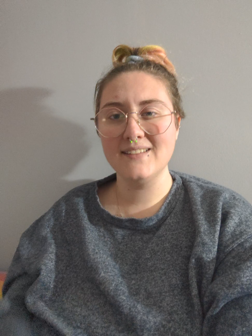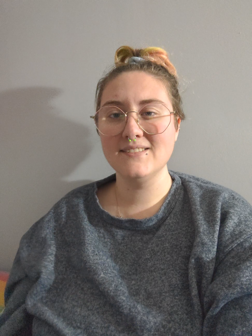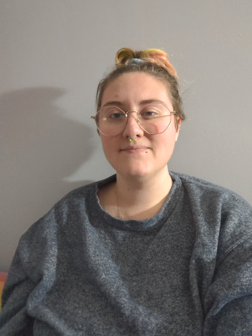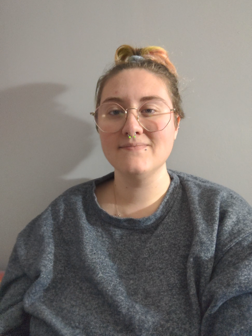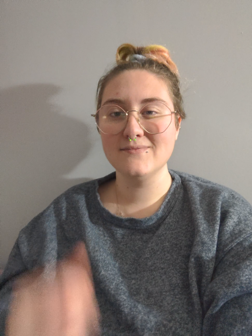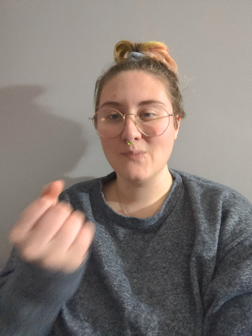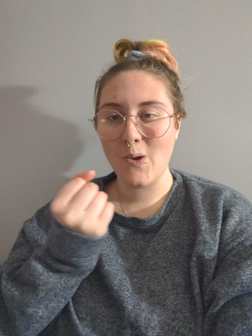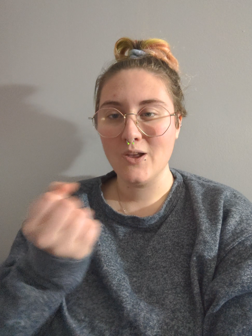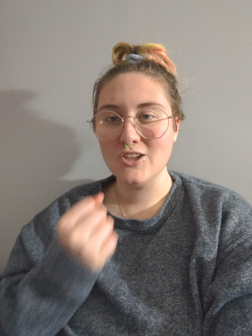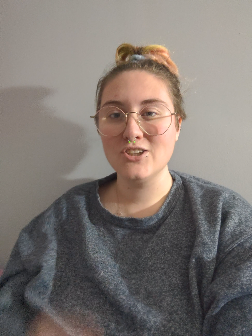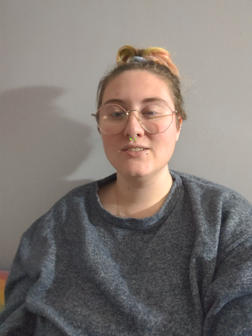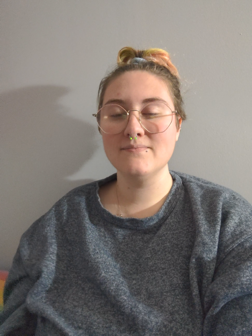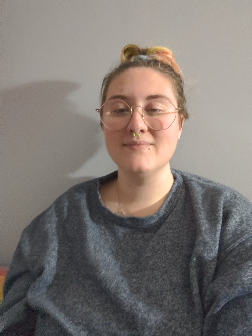drawer